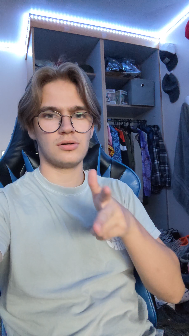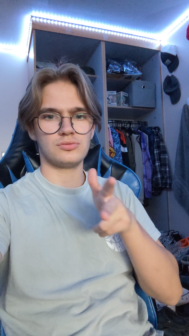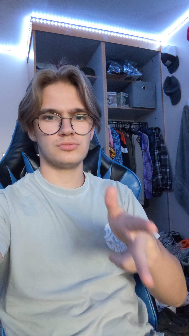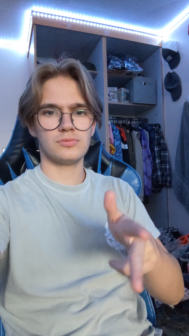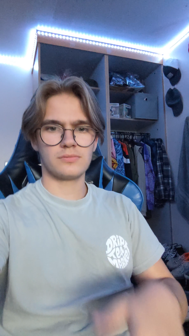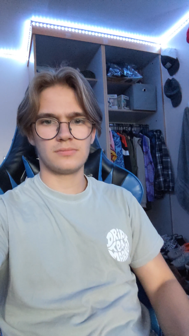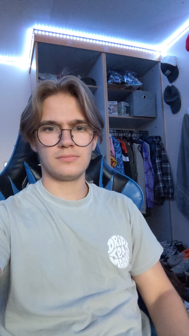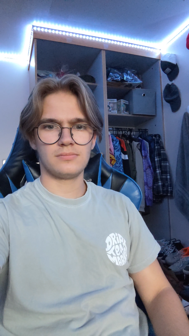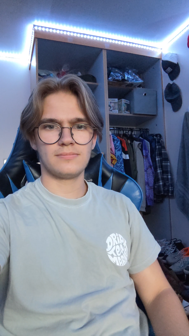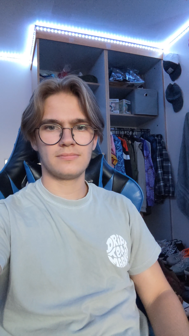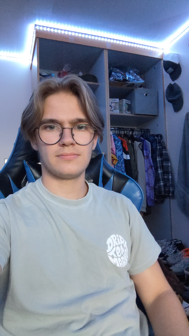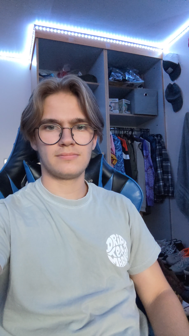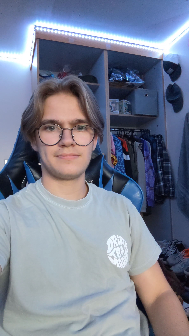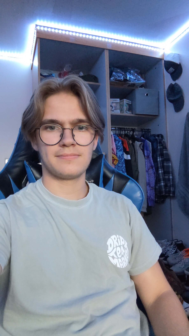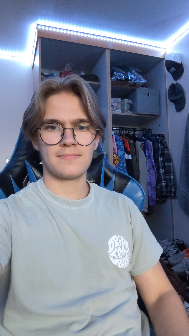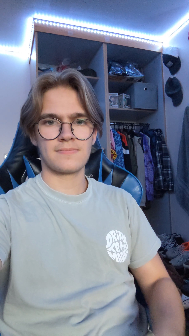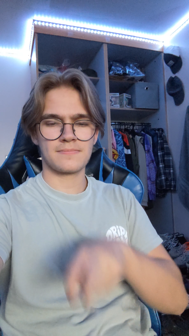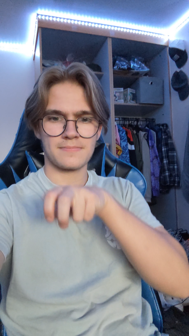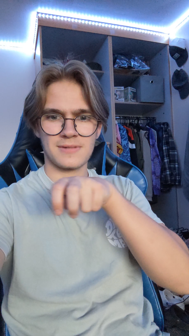bench